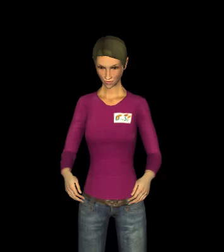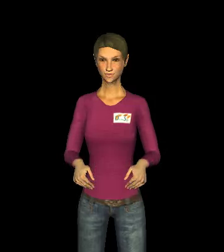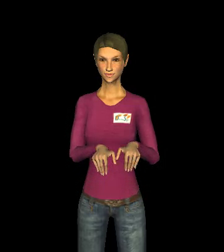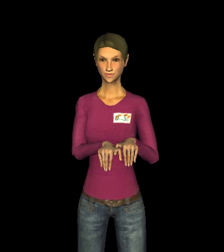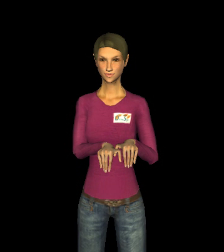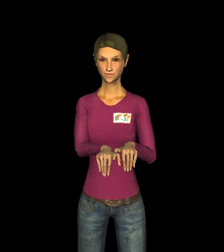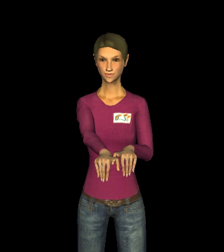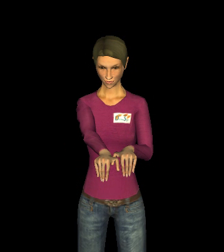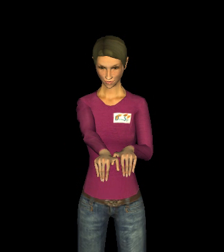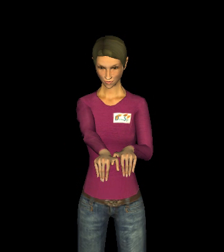مواصلة